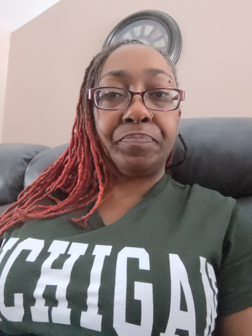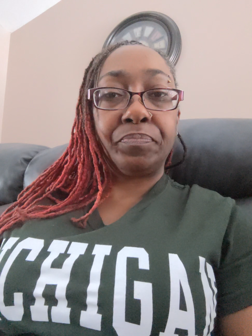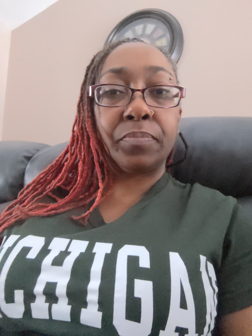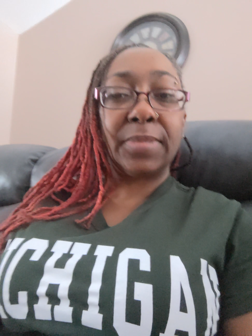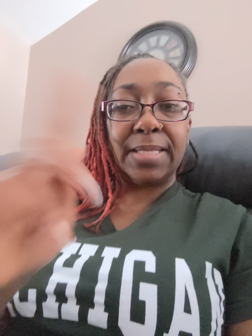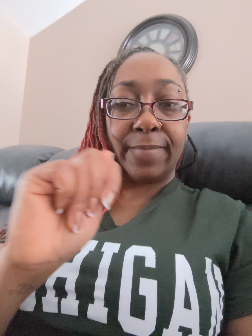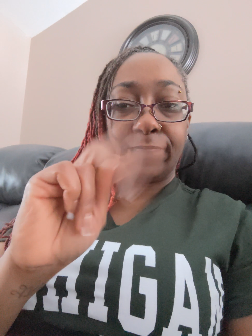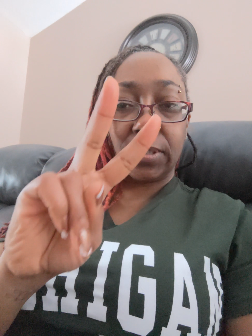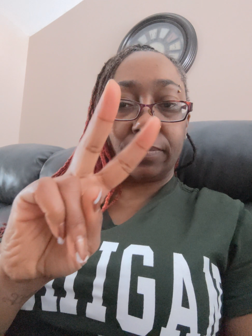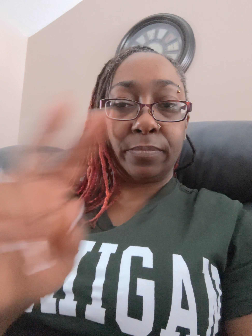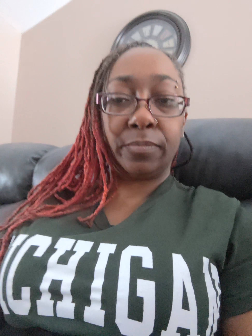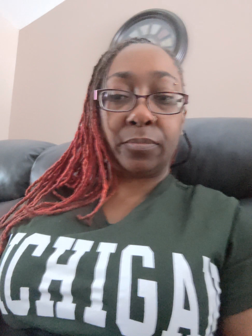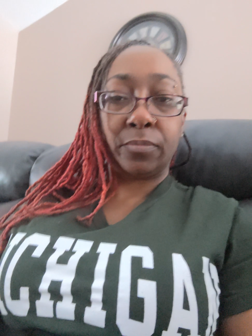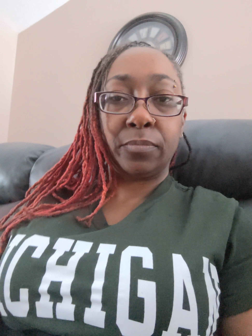TV